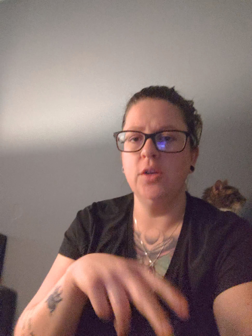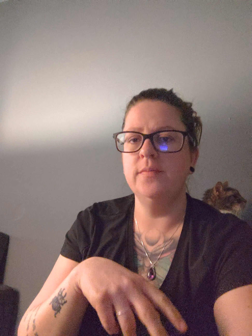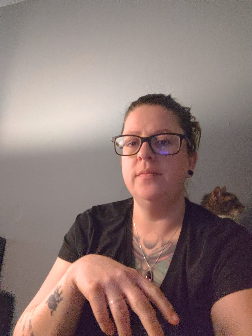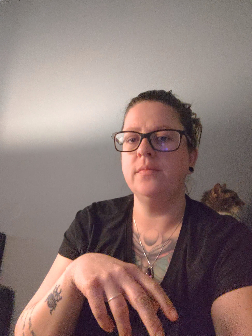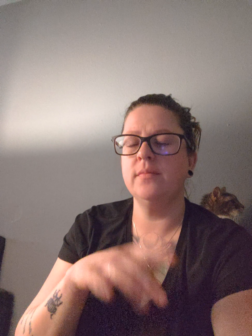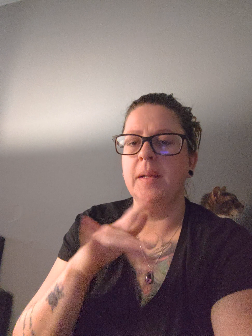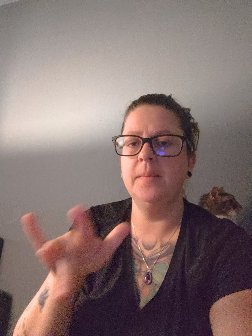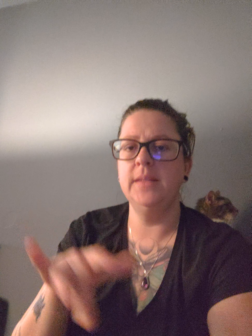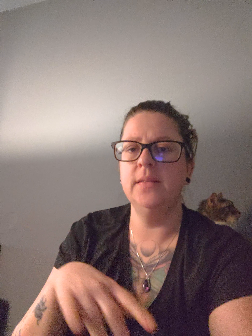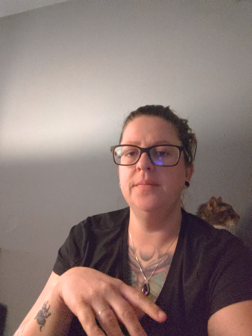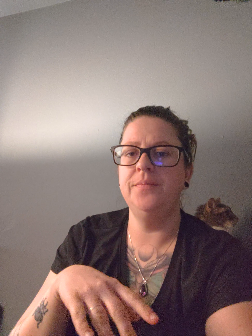empty